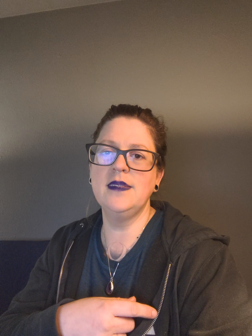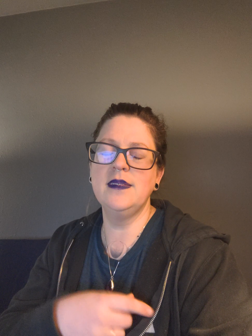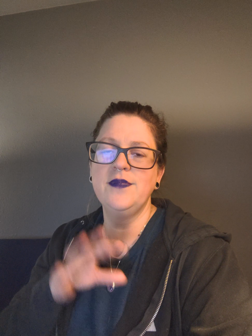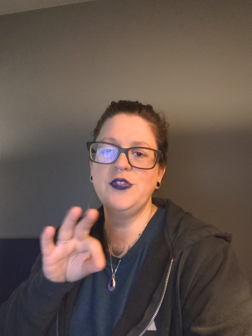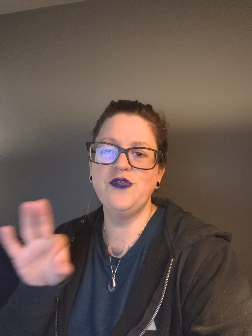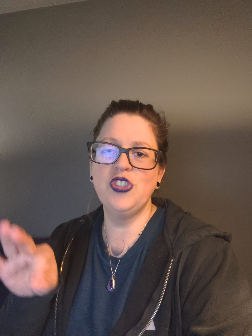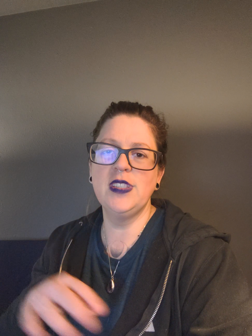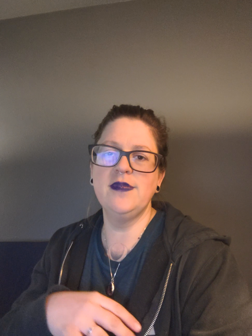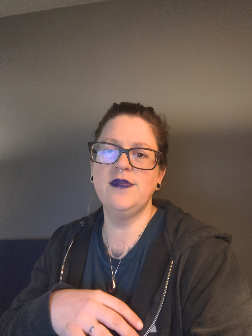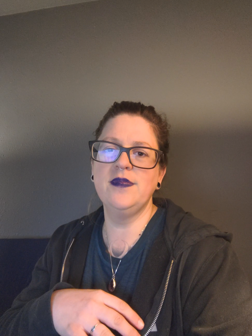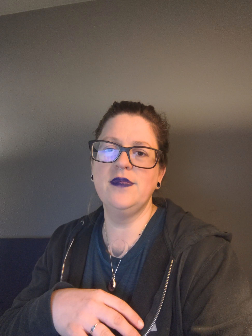french fries